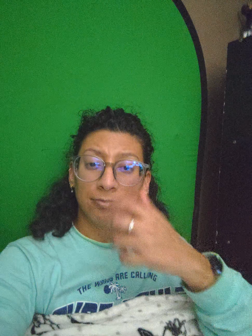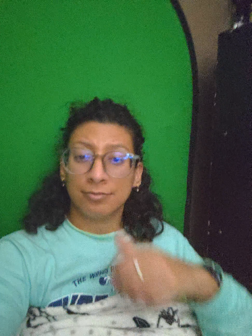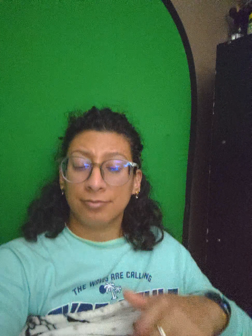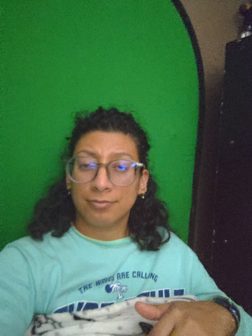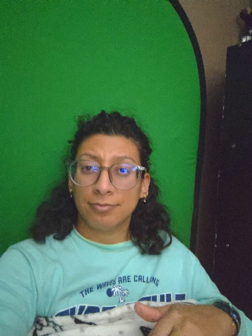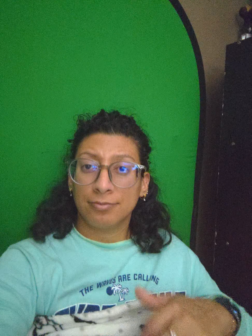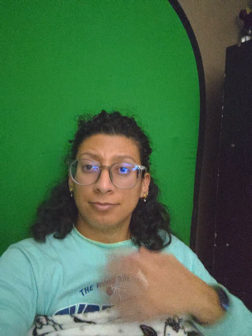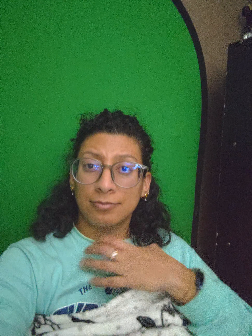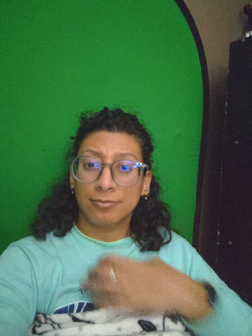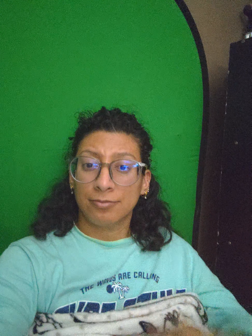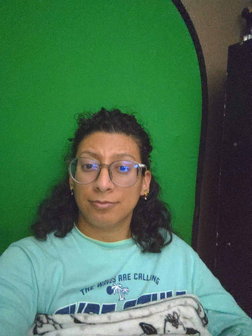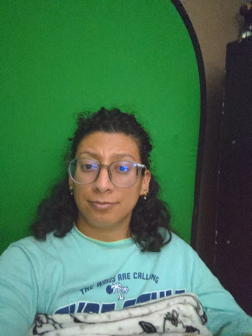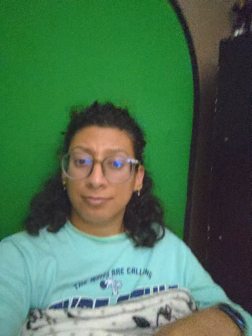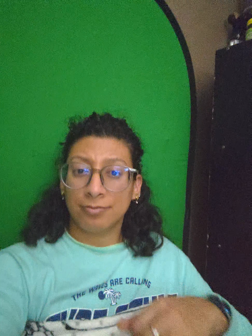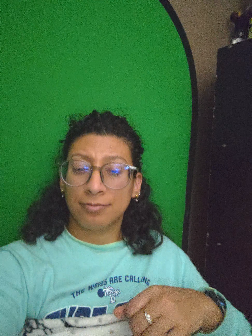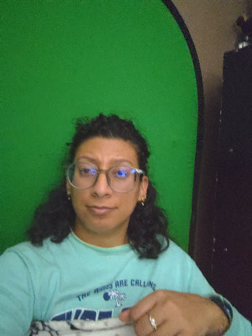hungry